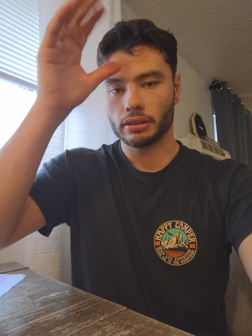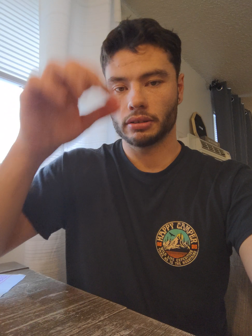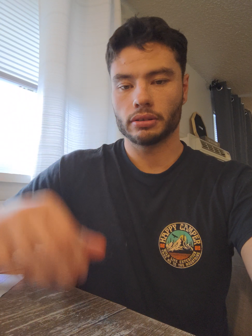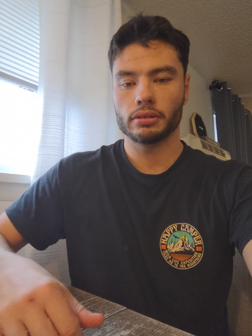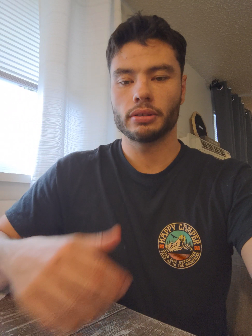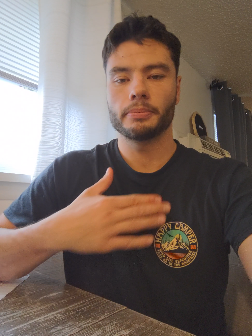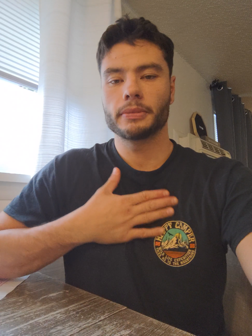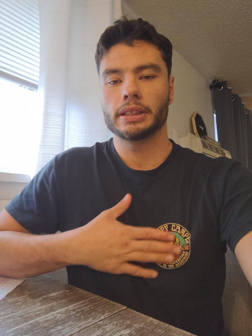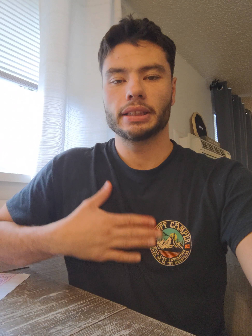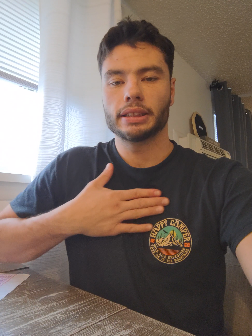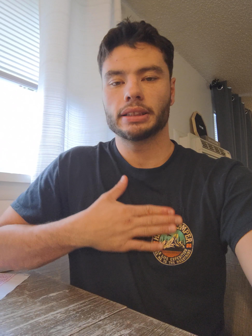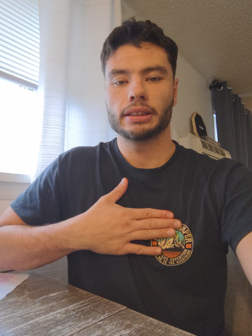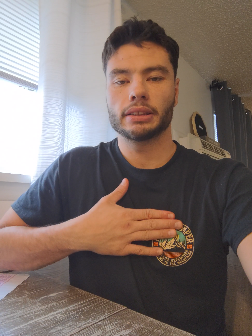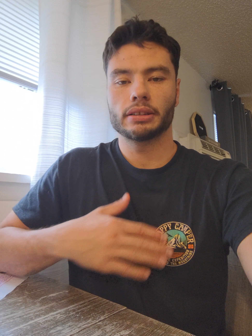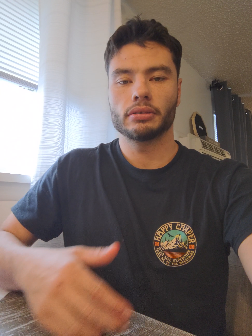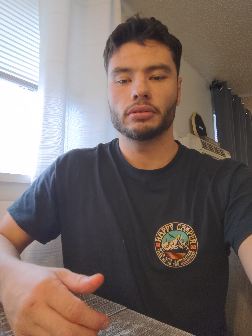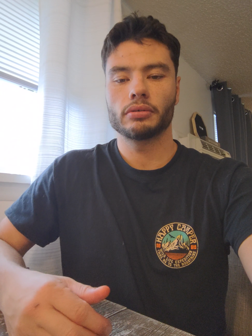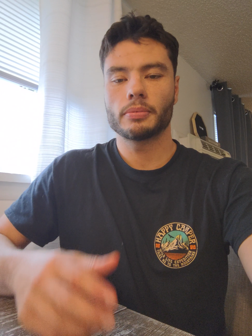please